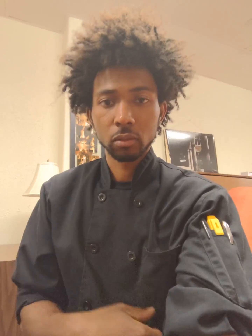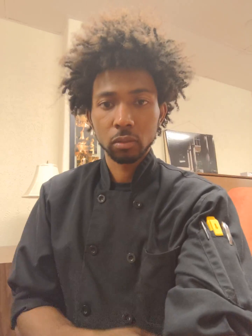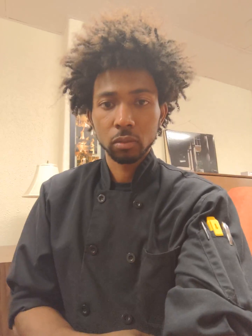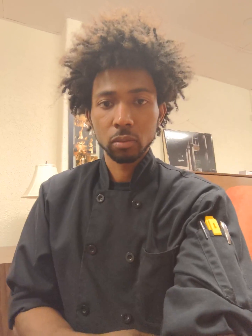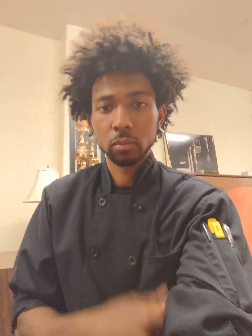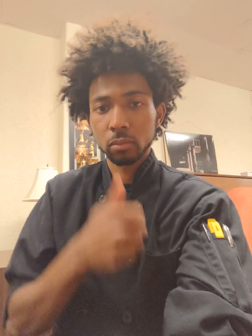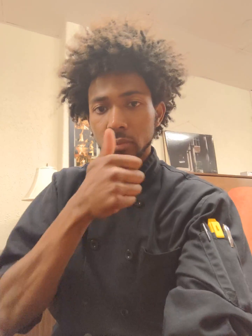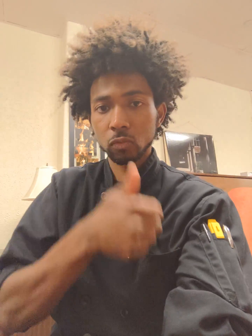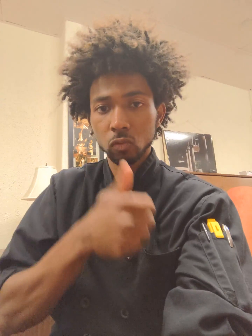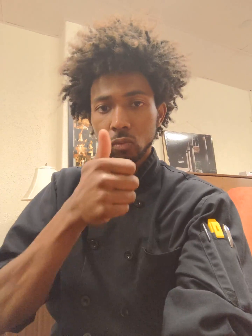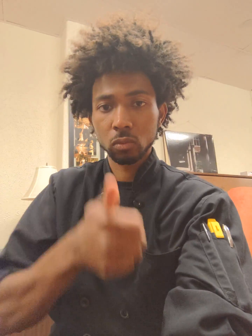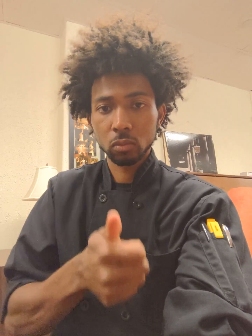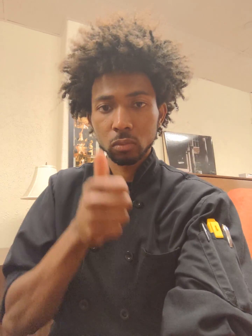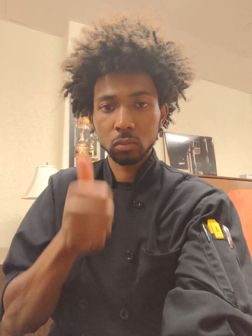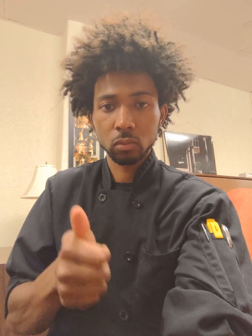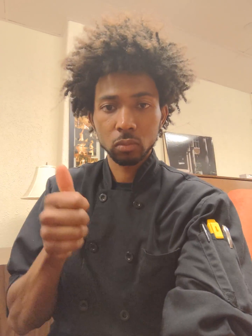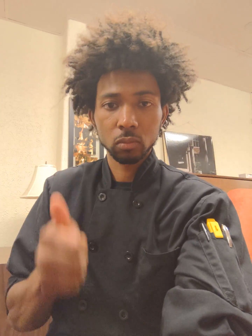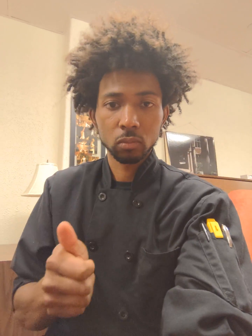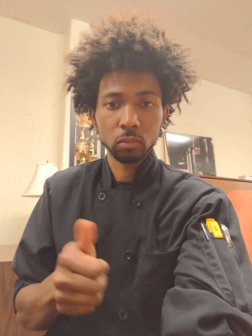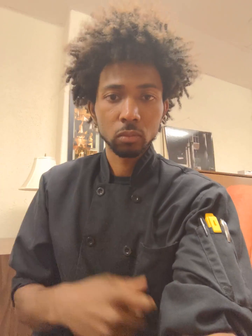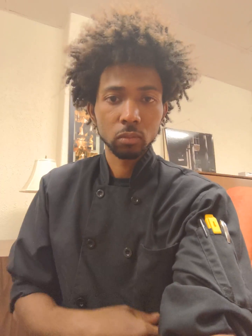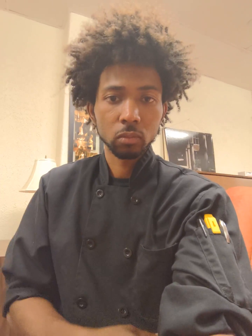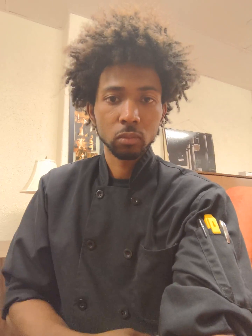each